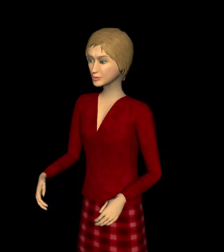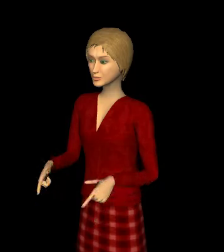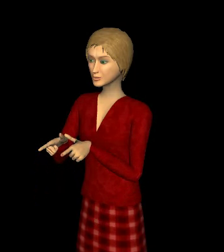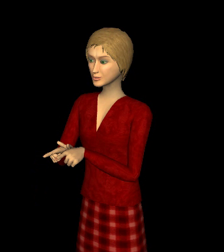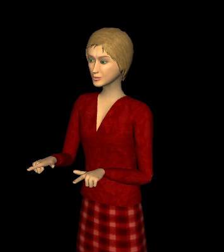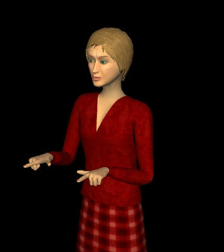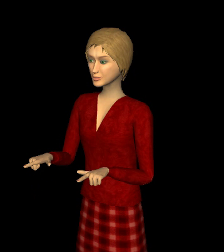لغة